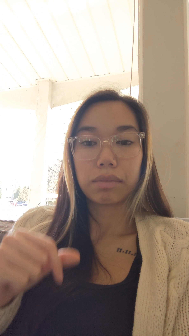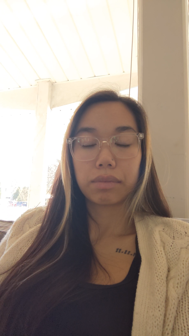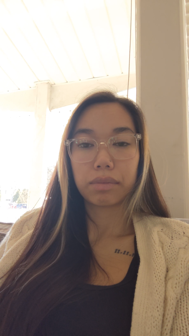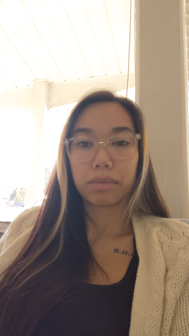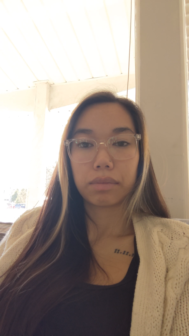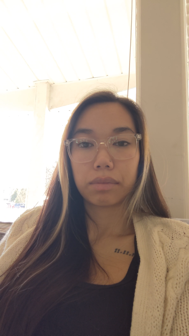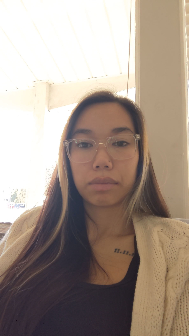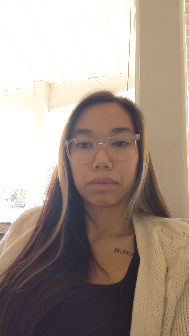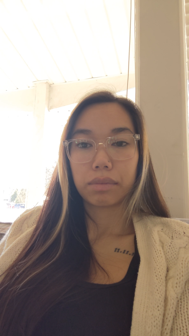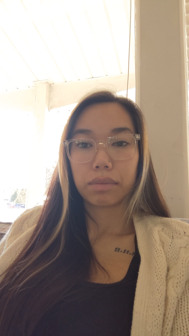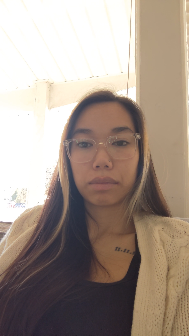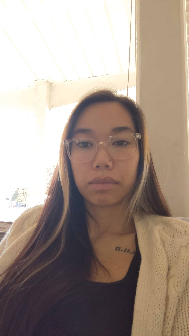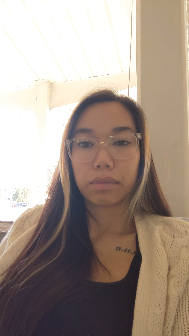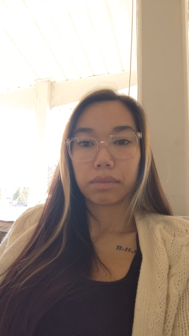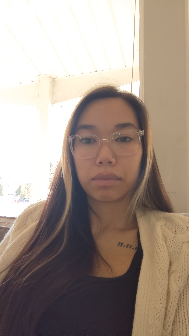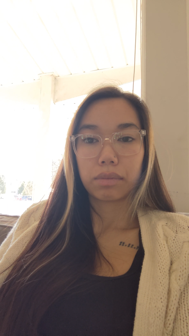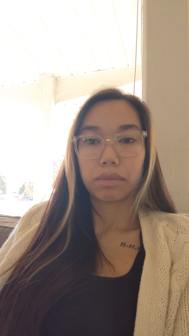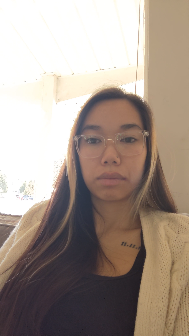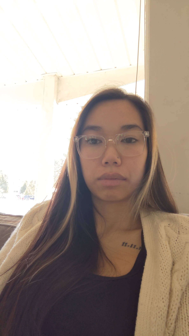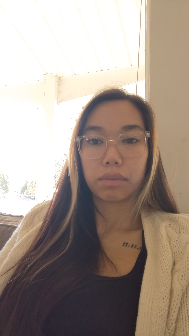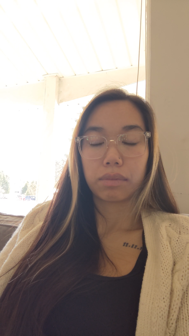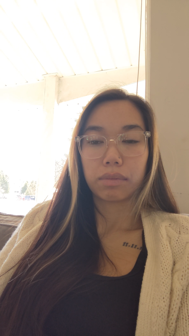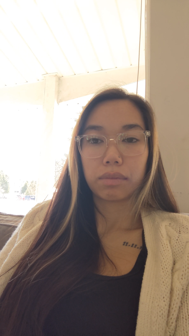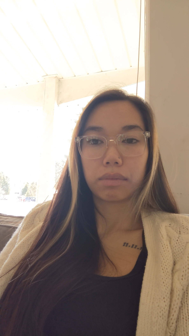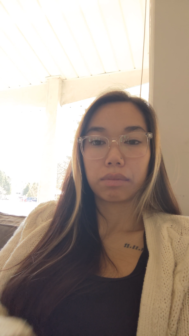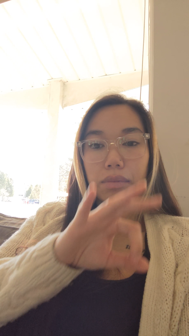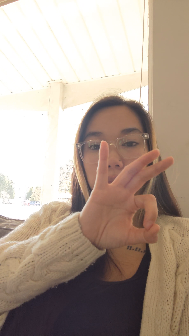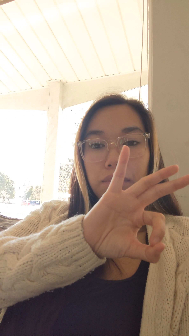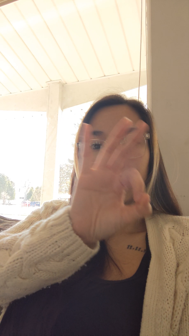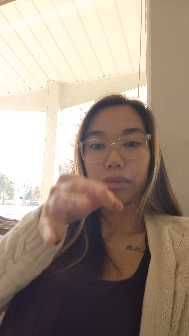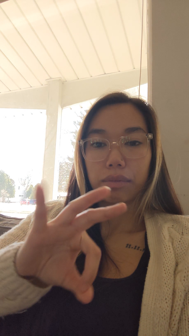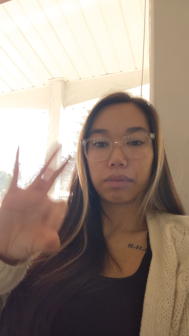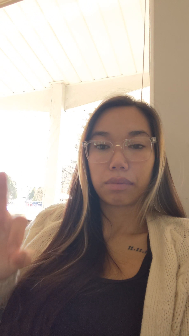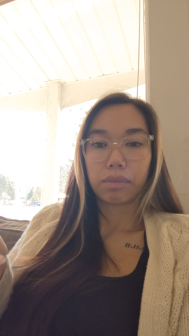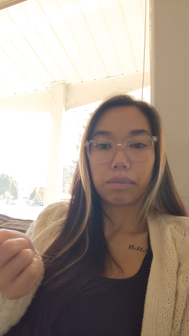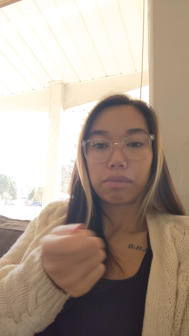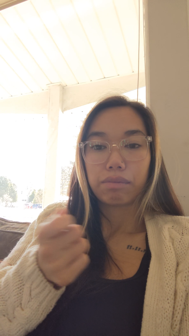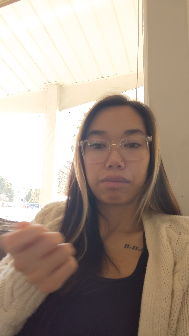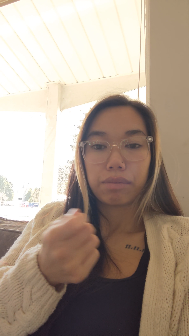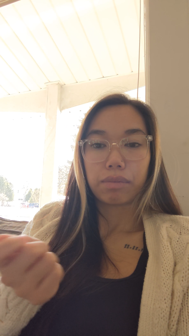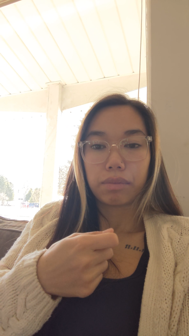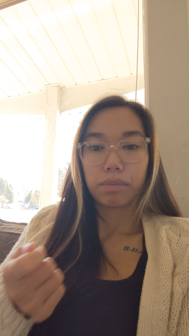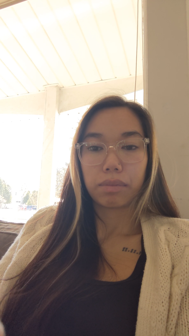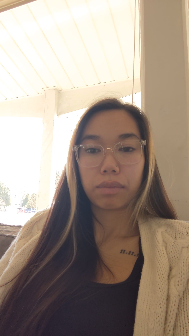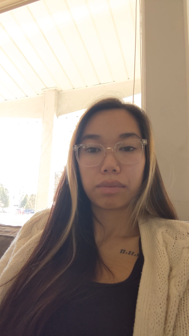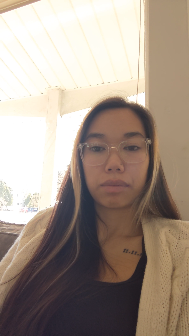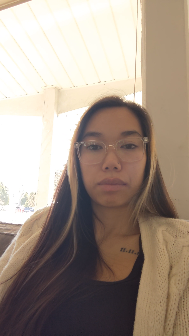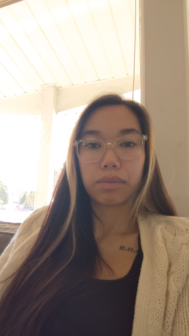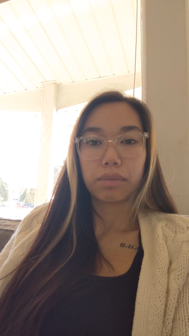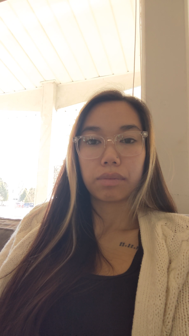hose